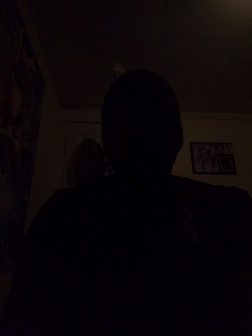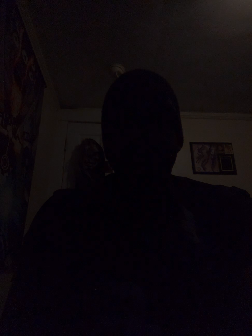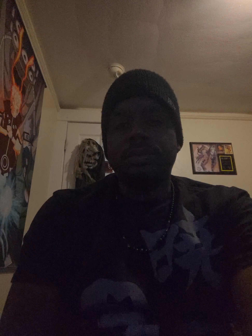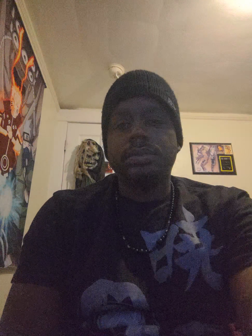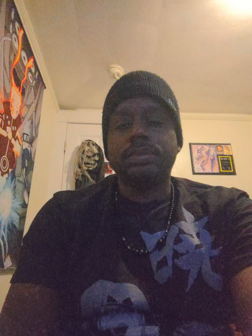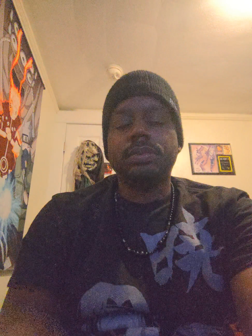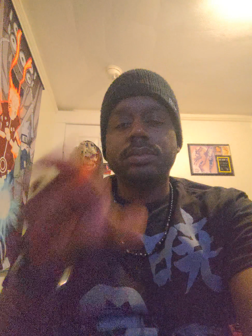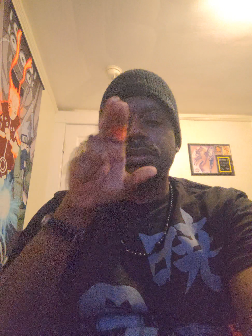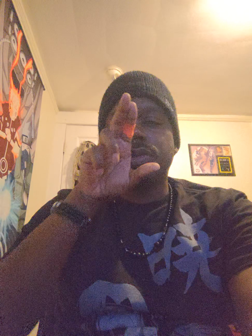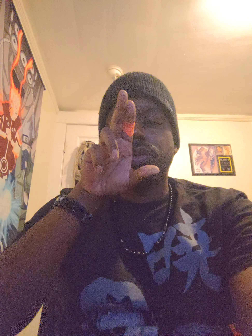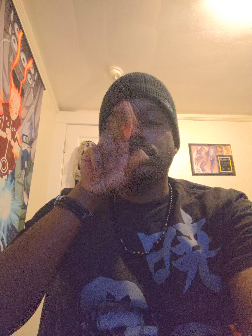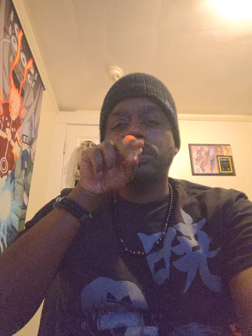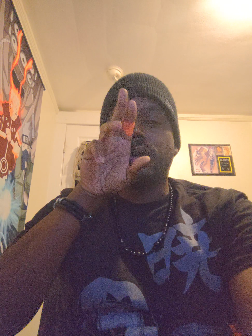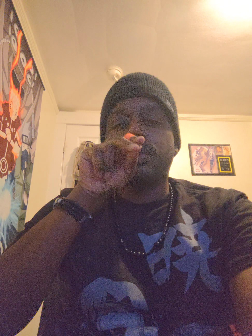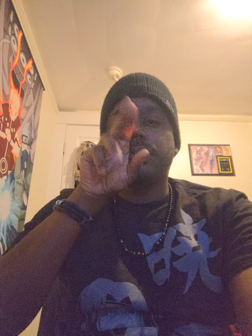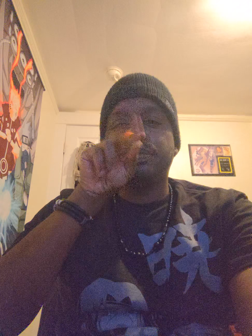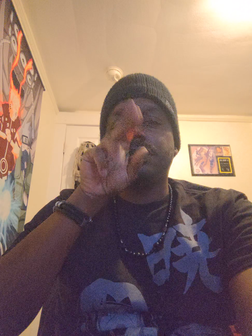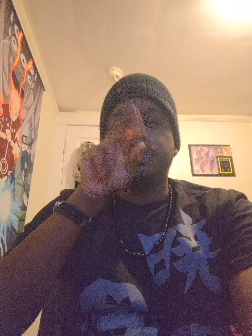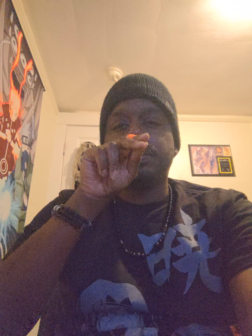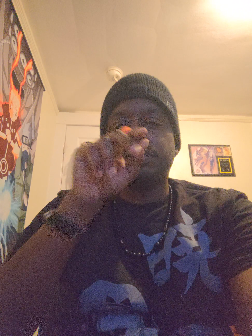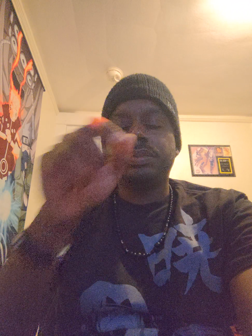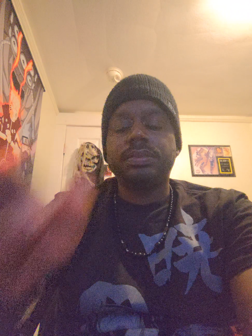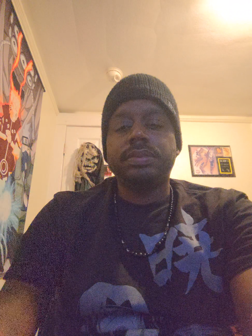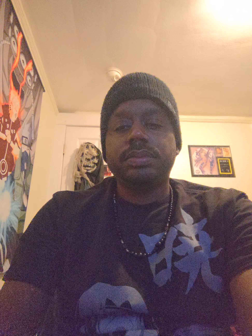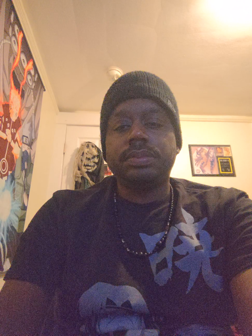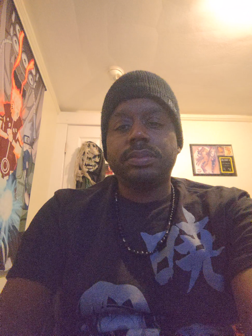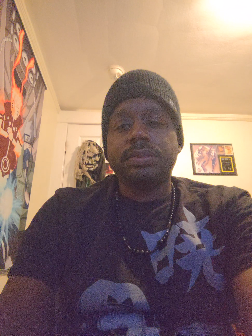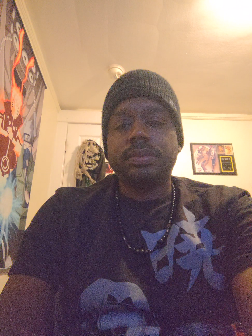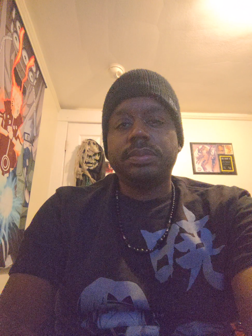duck